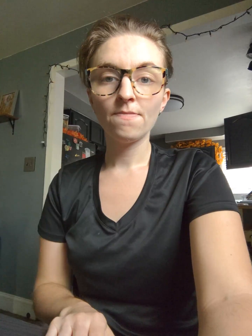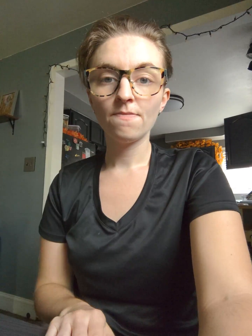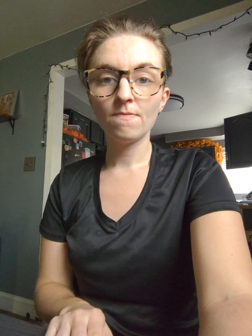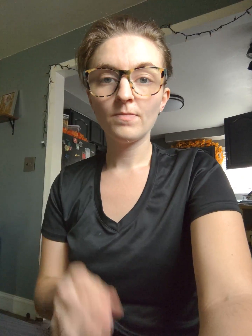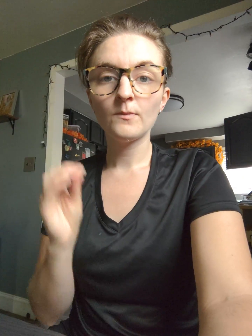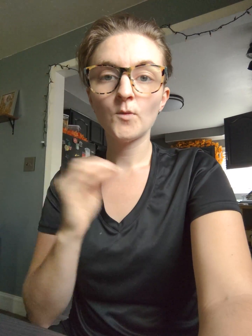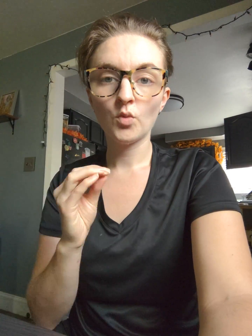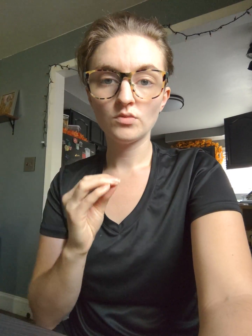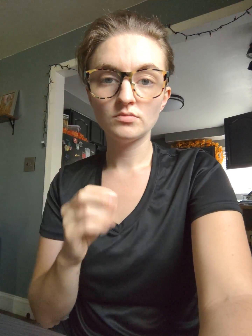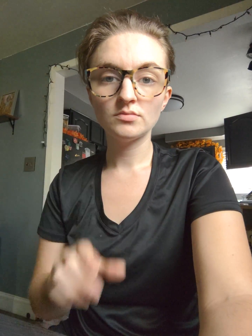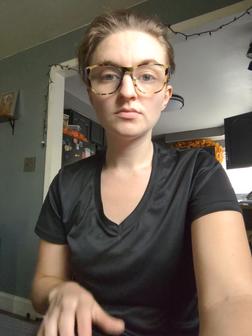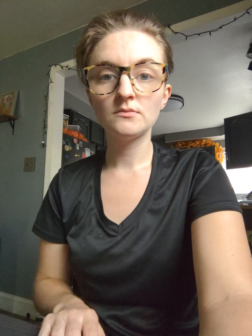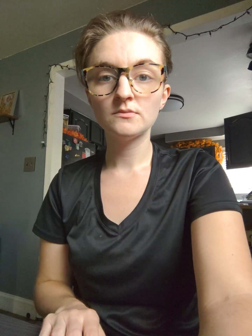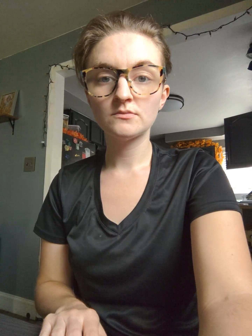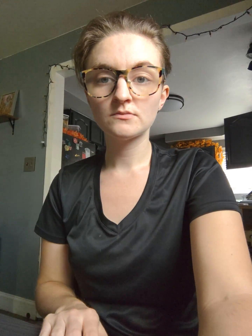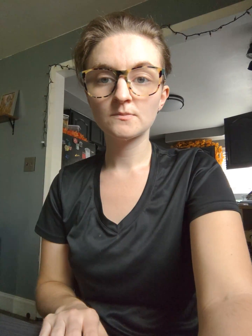more